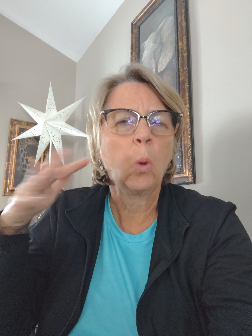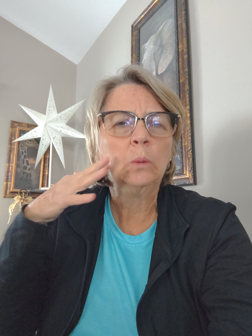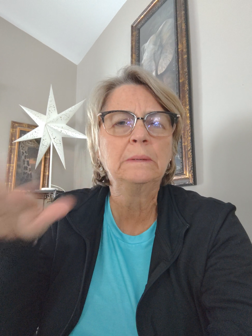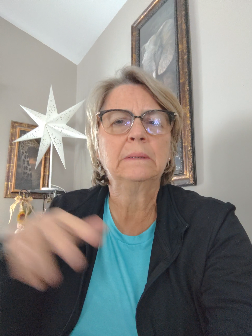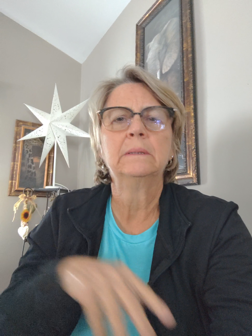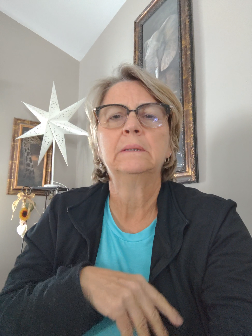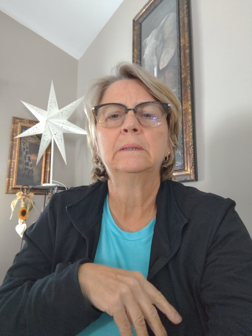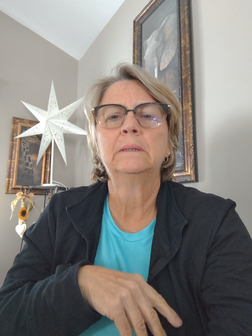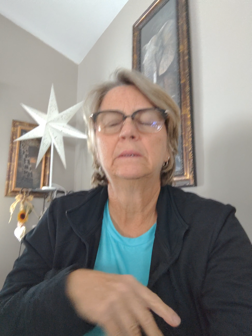noisy